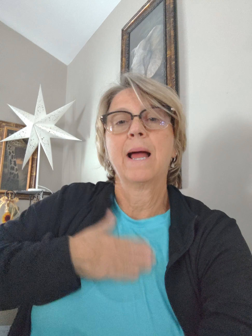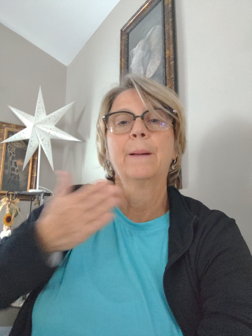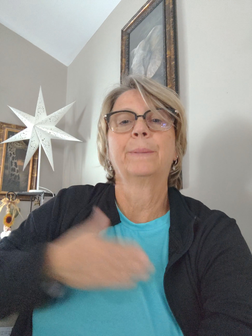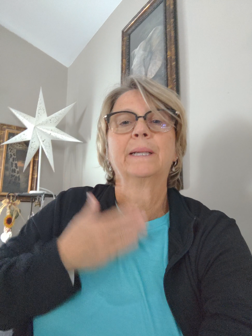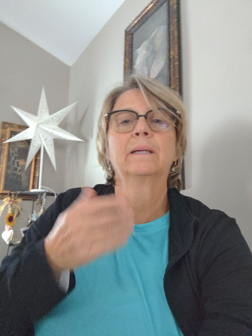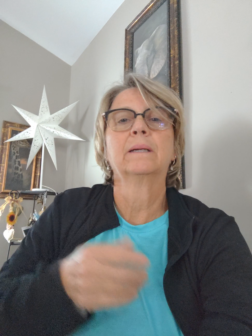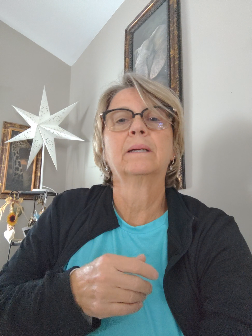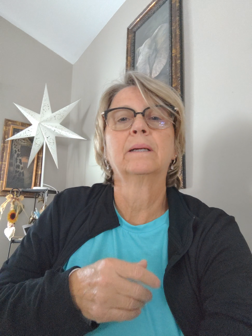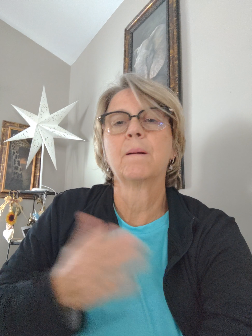happy